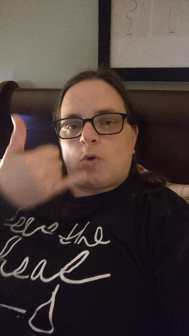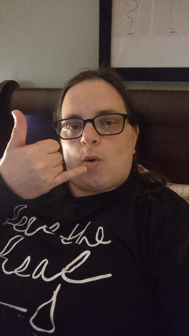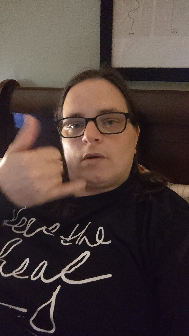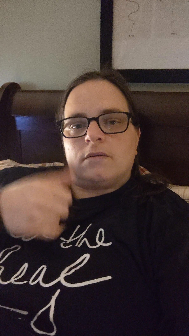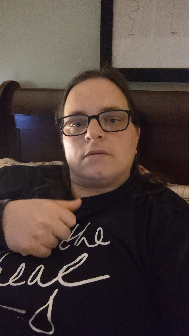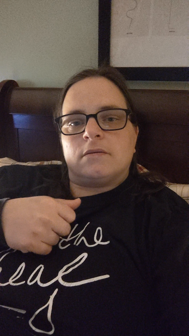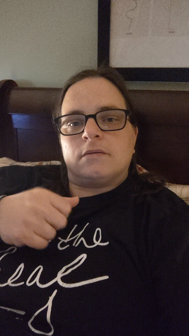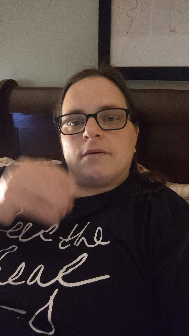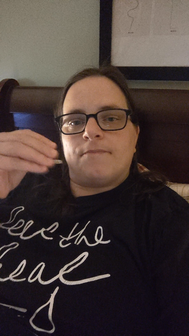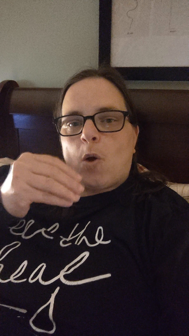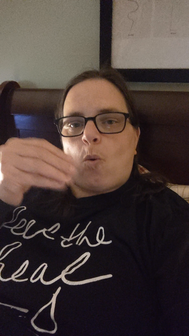more